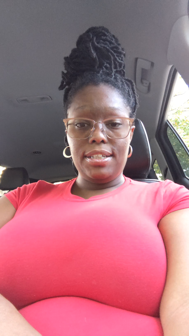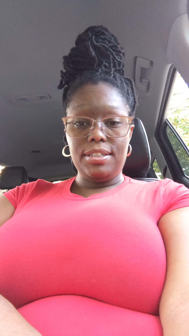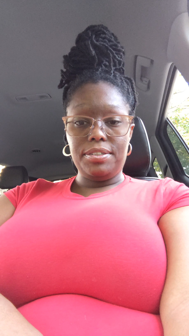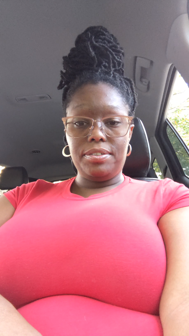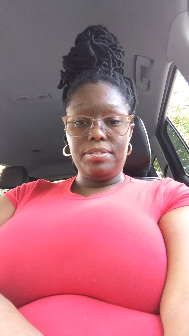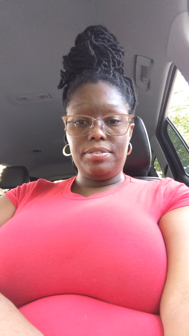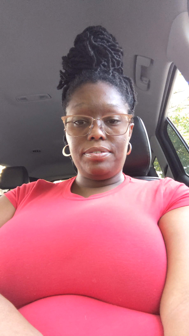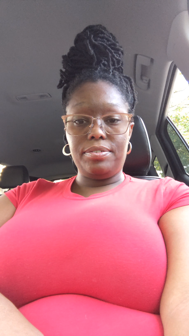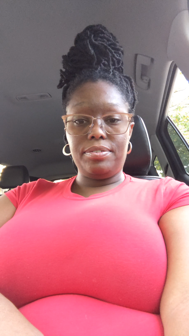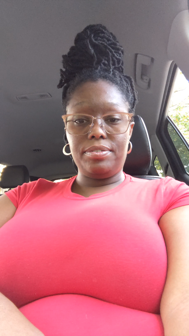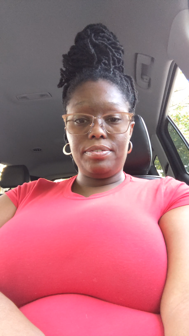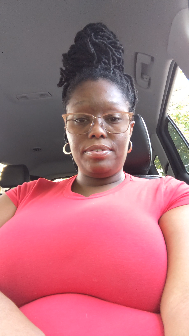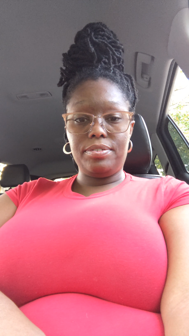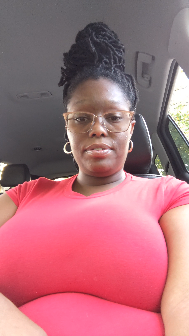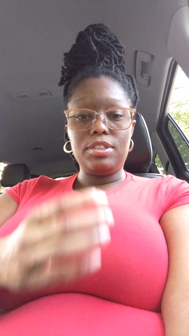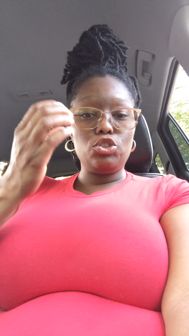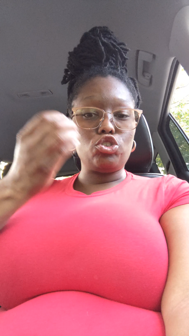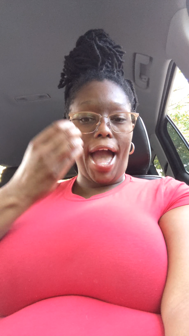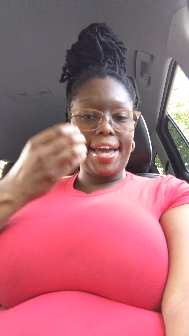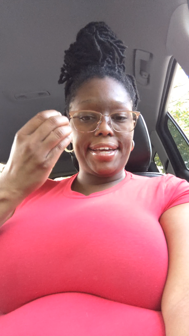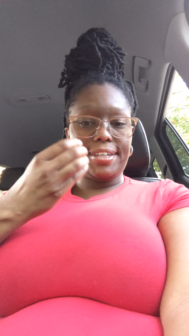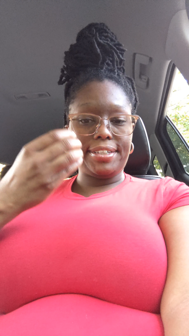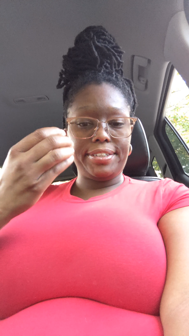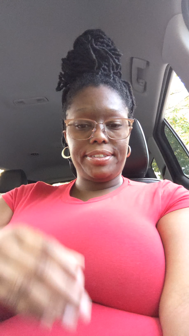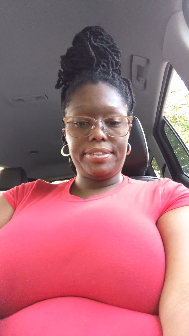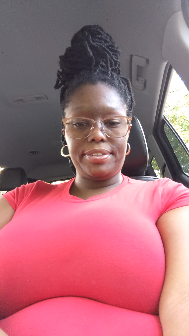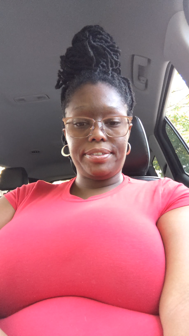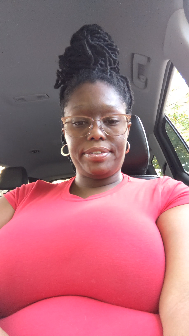shake